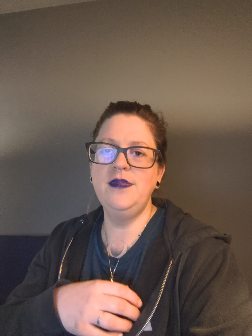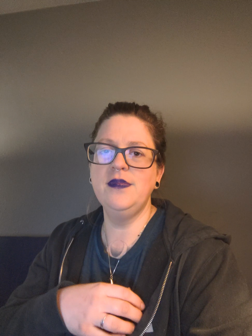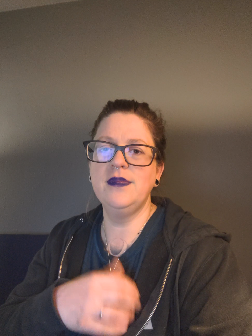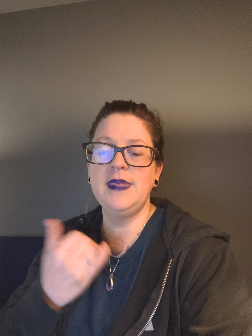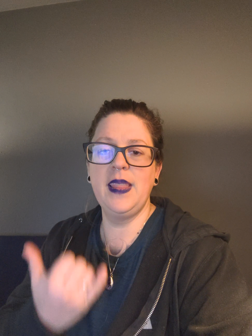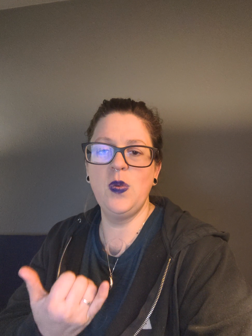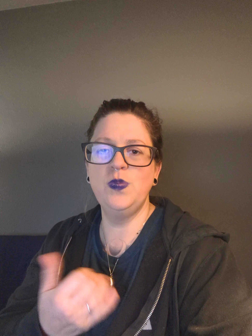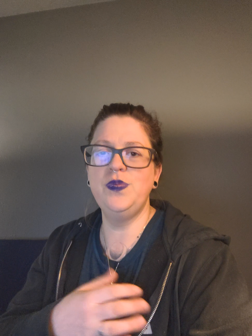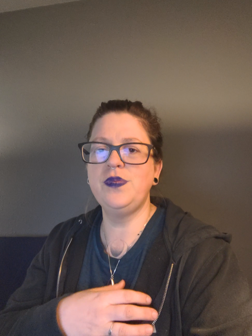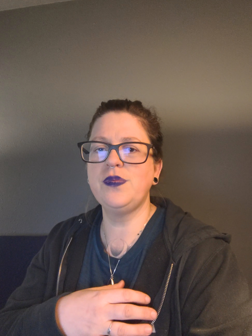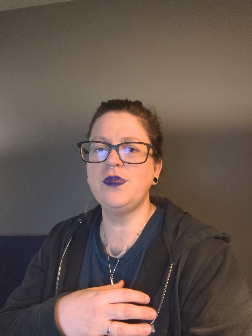now